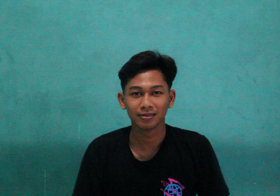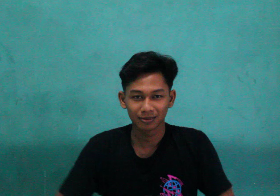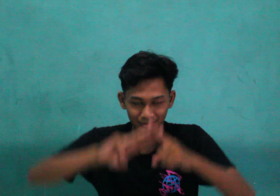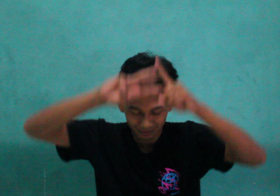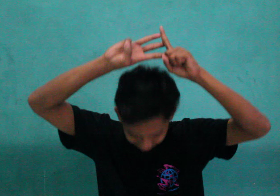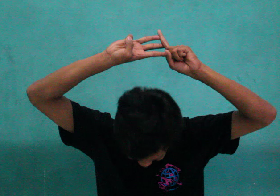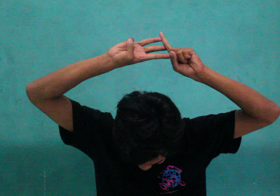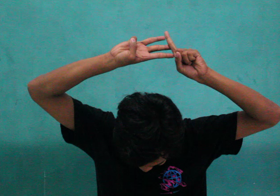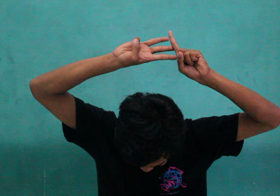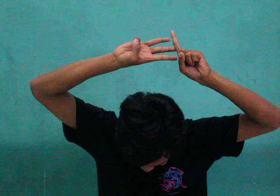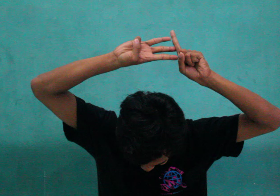B